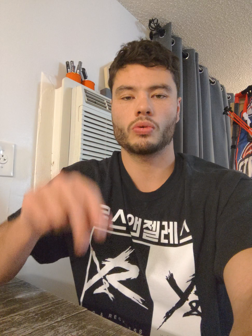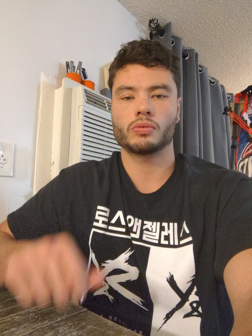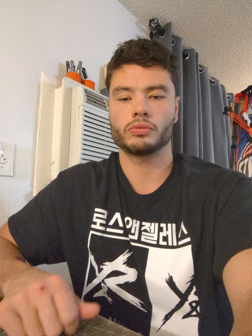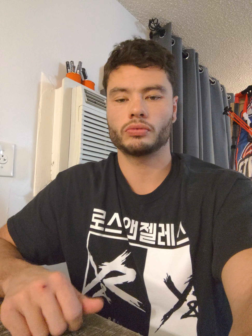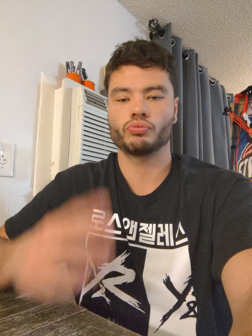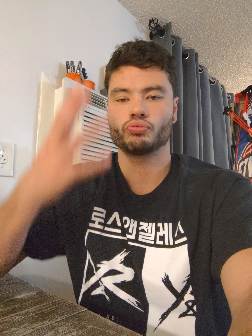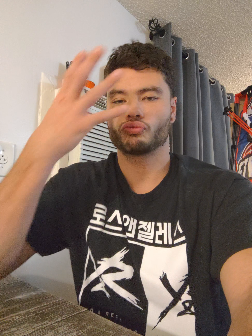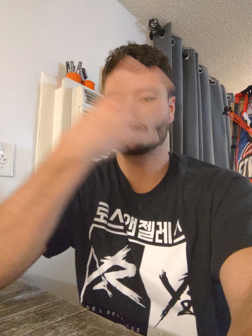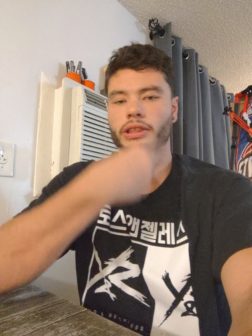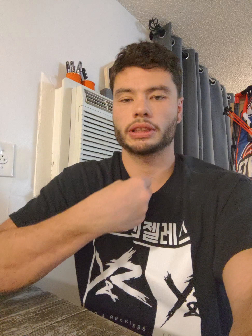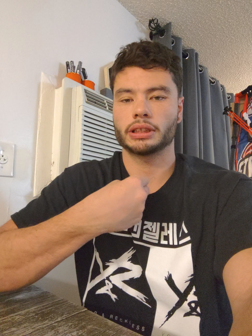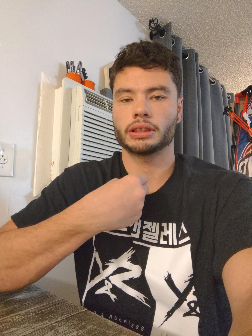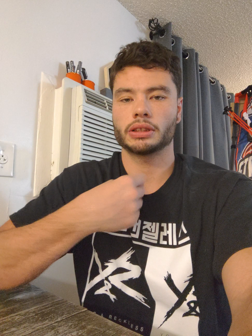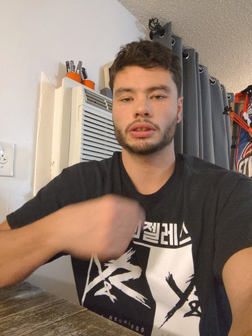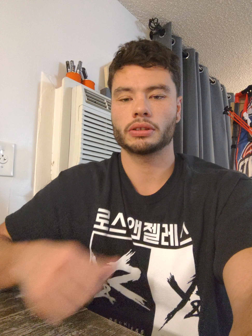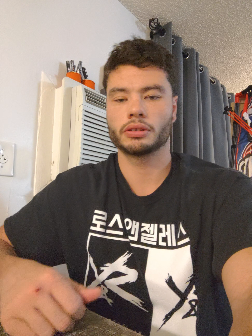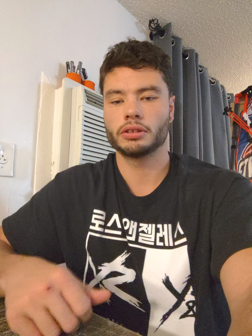pretty